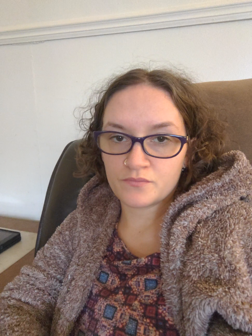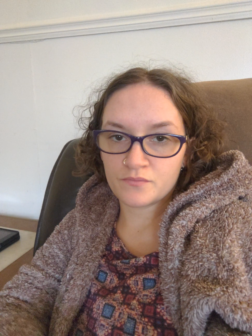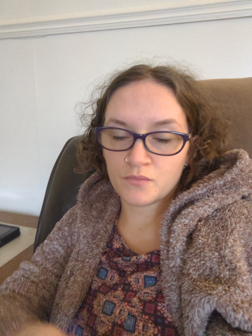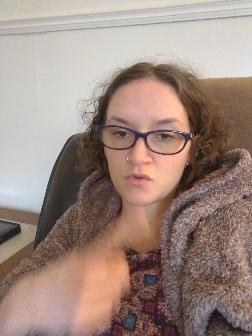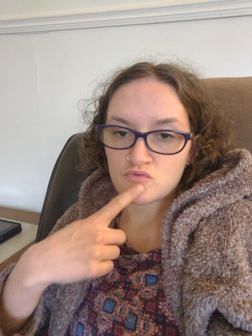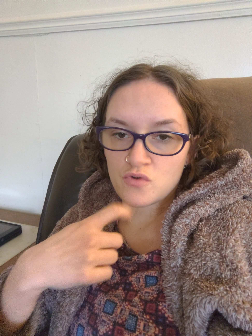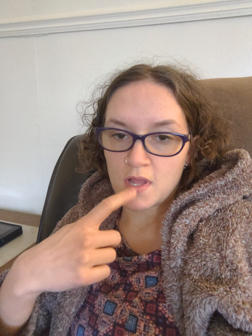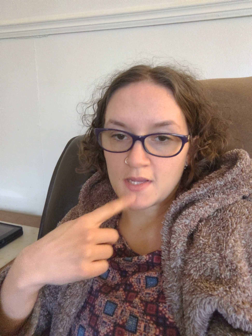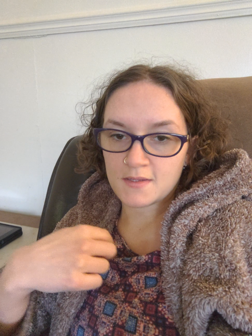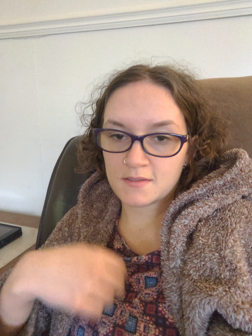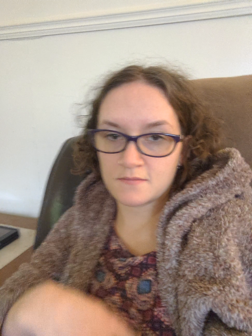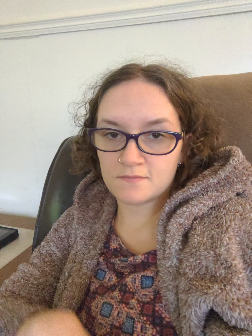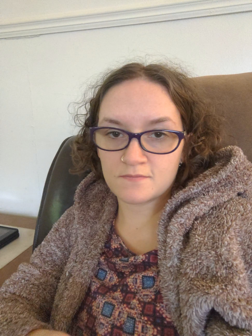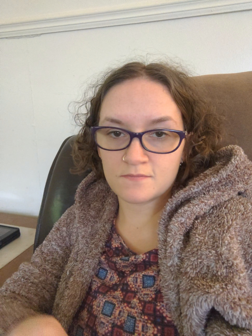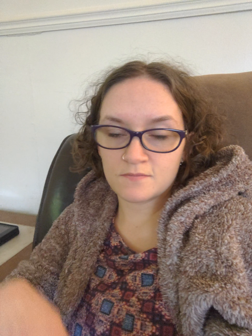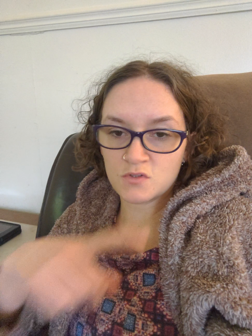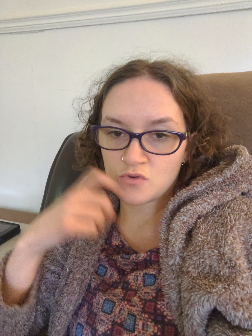red